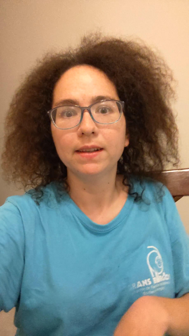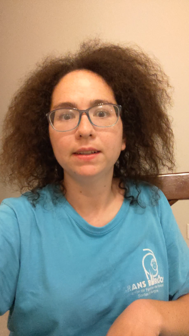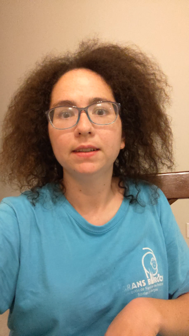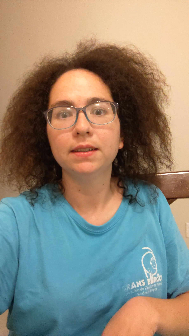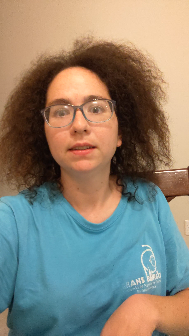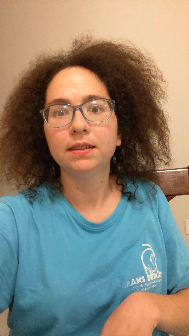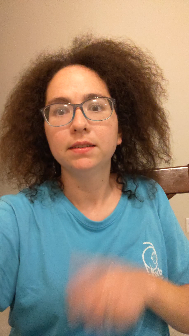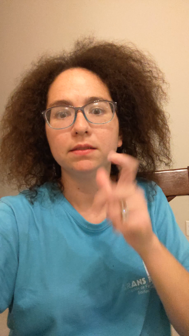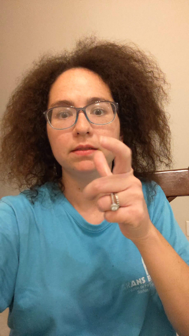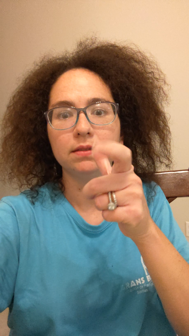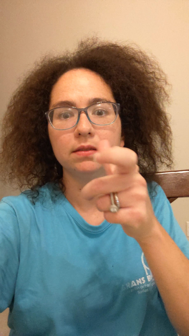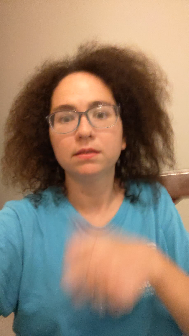run